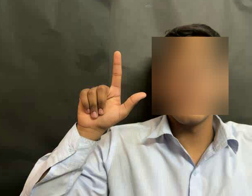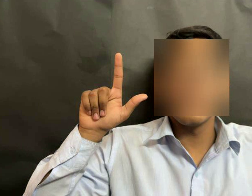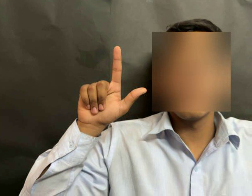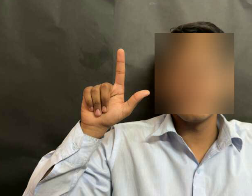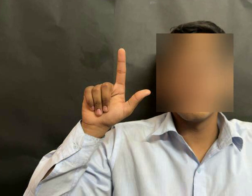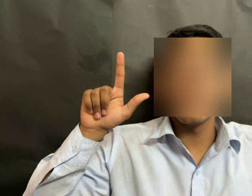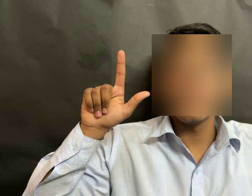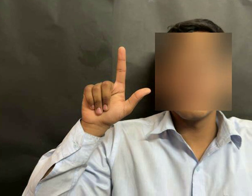L